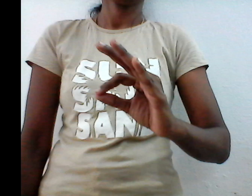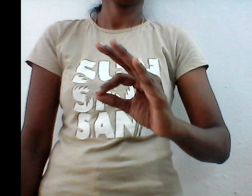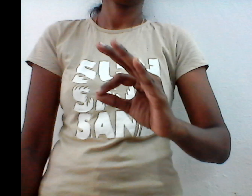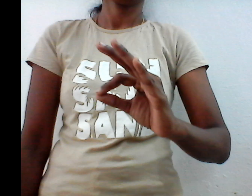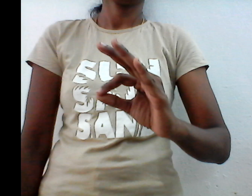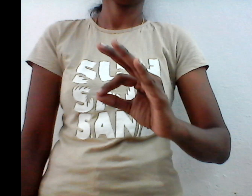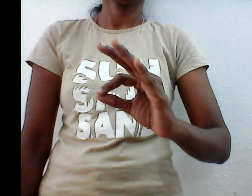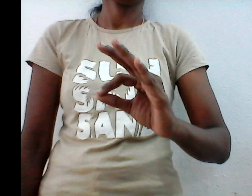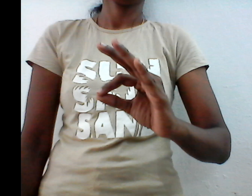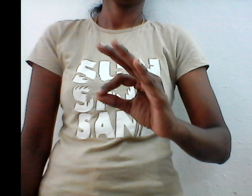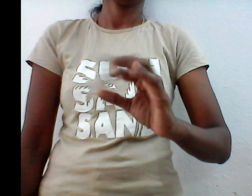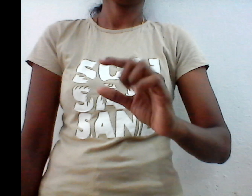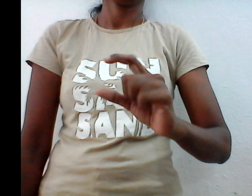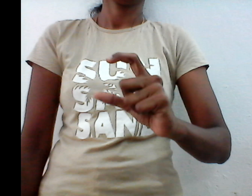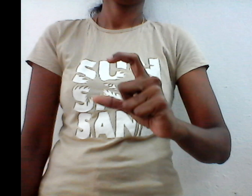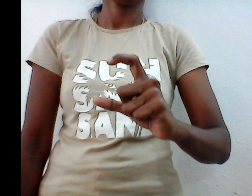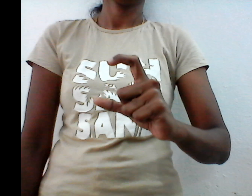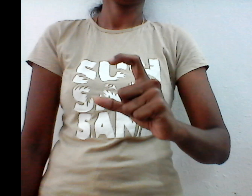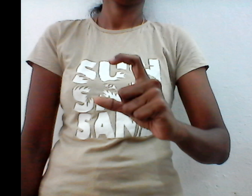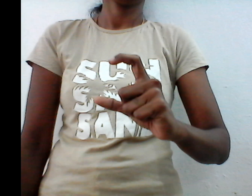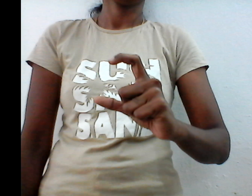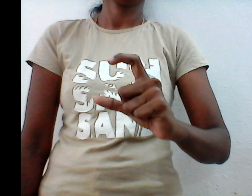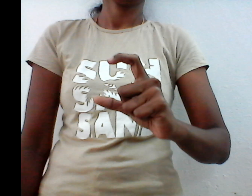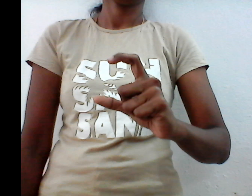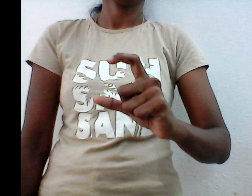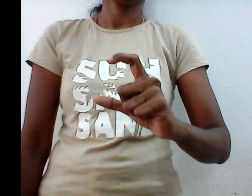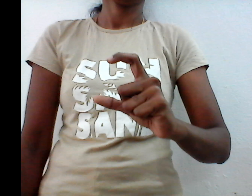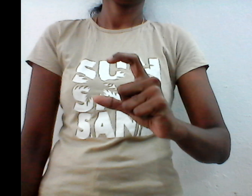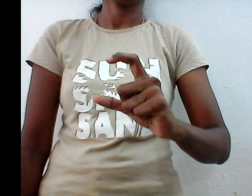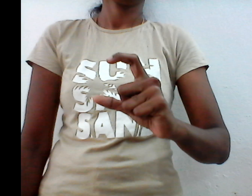ഓ